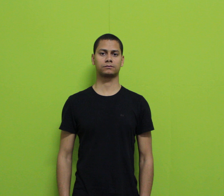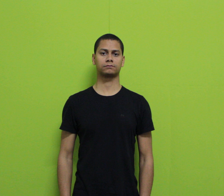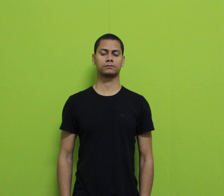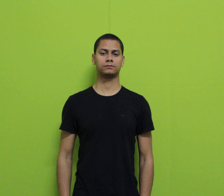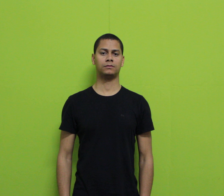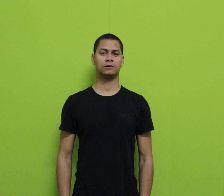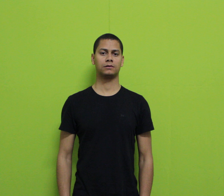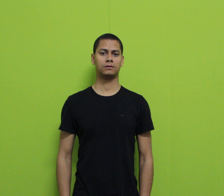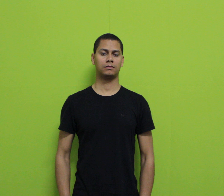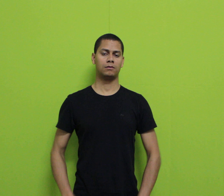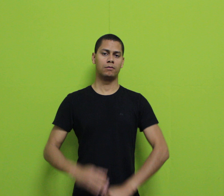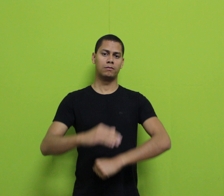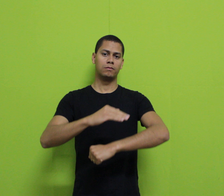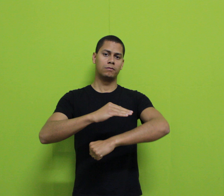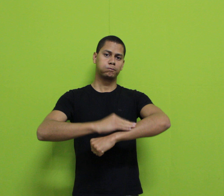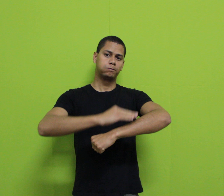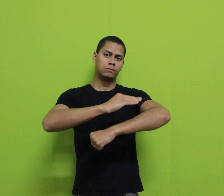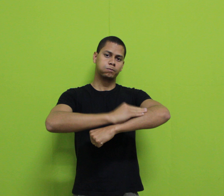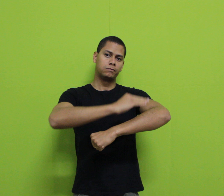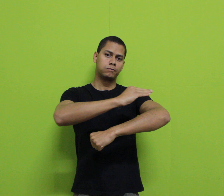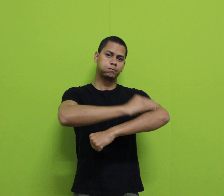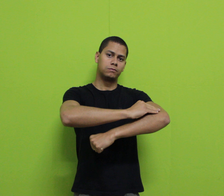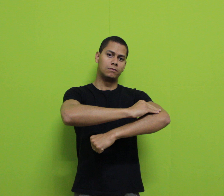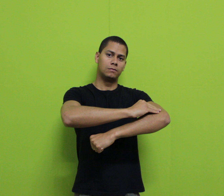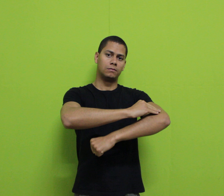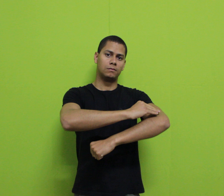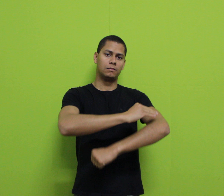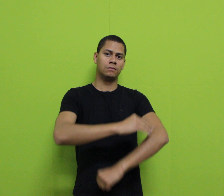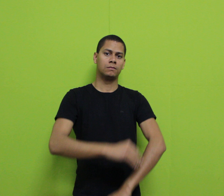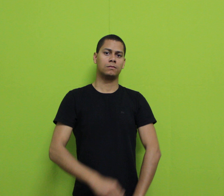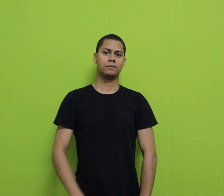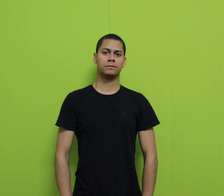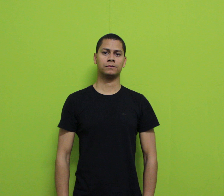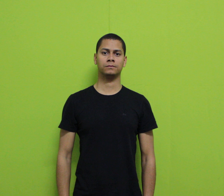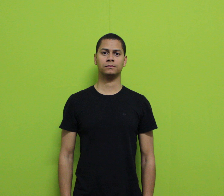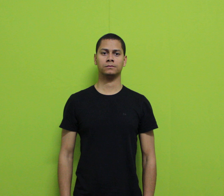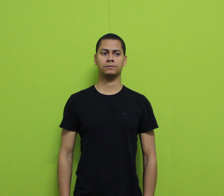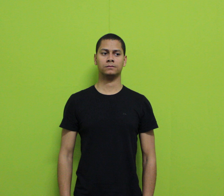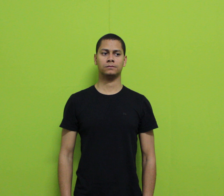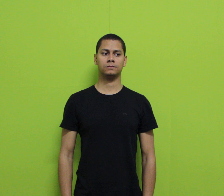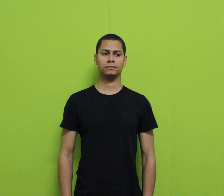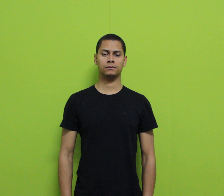sapo